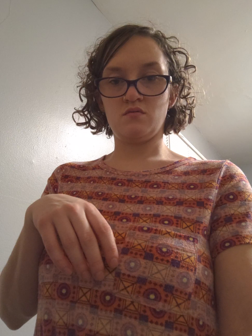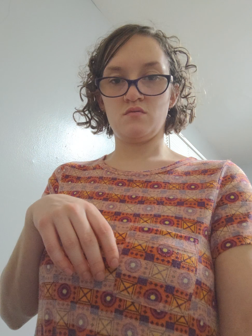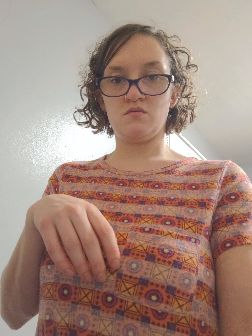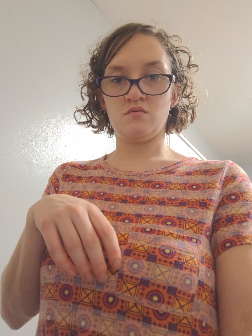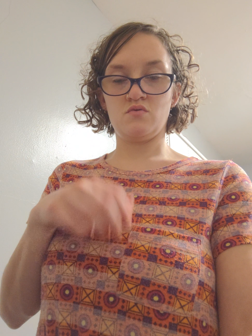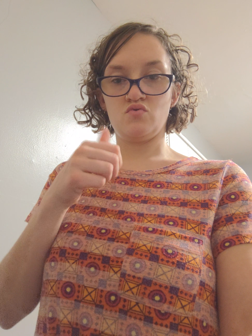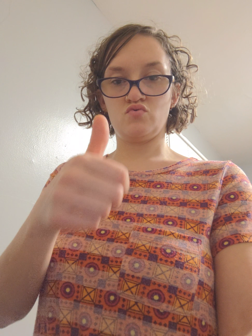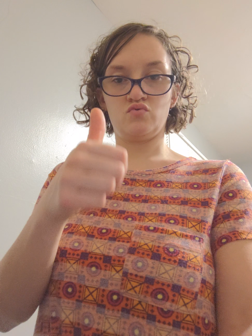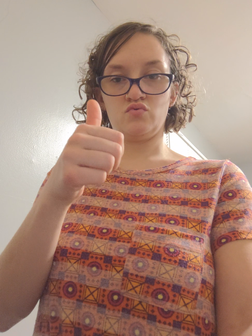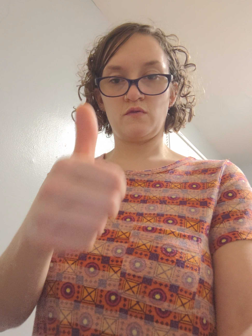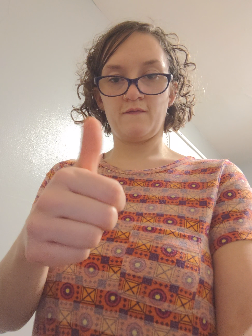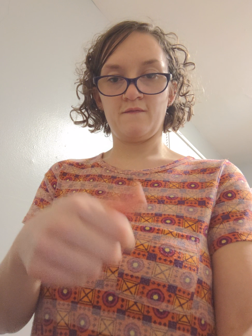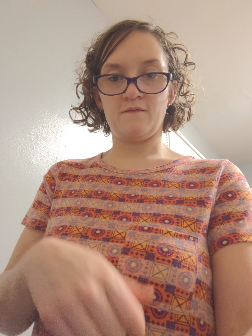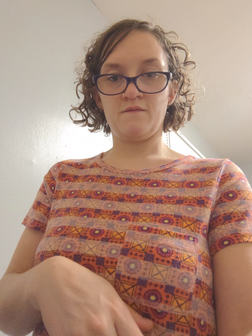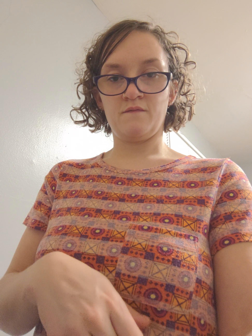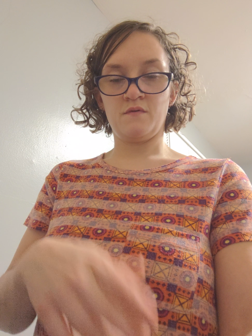yourself